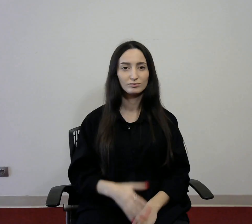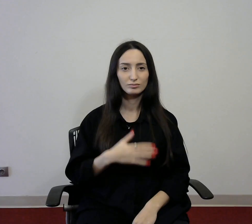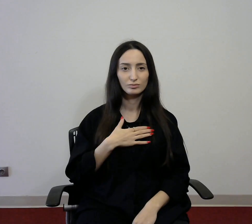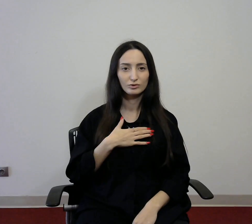mən